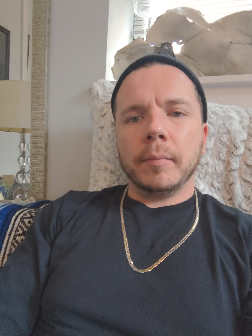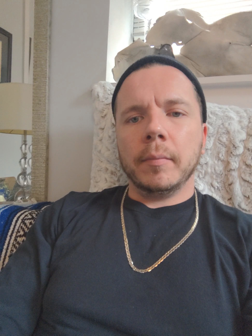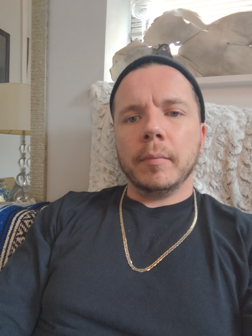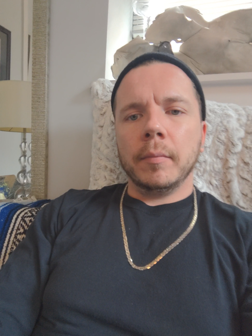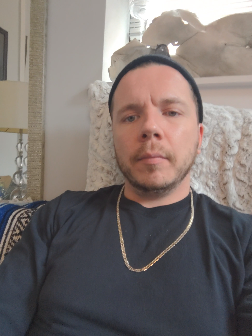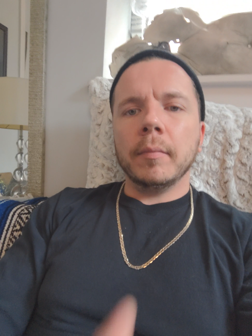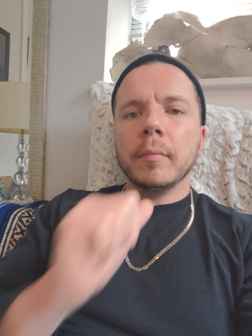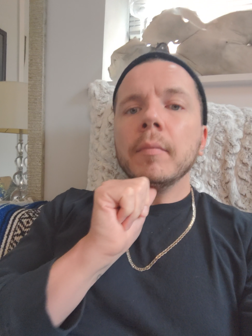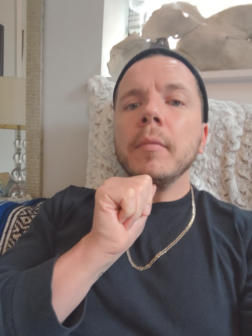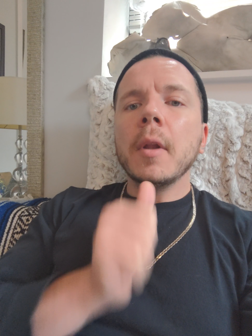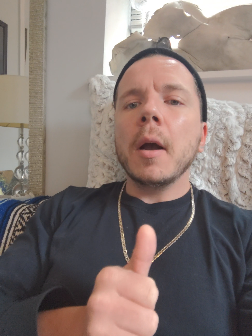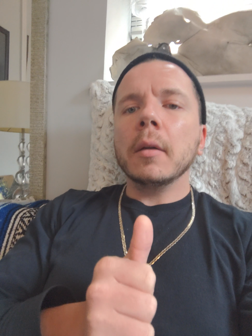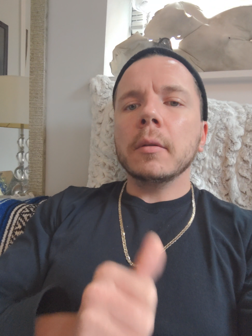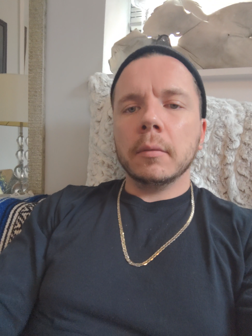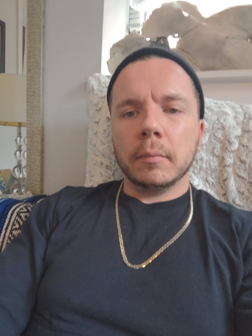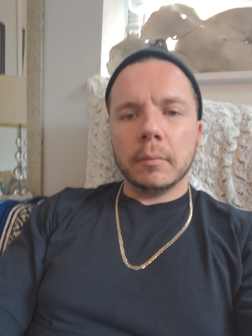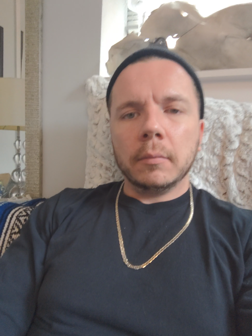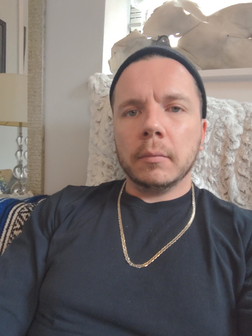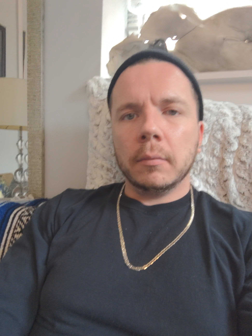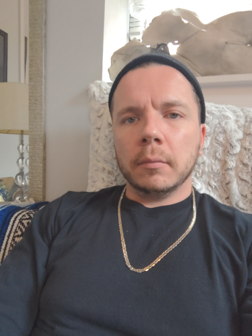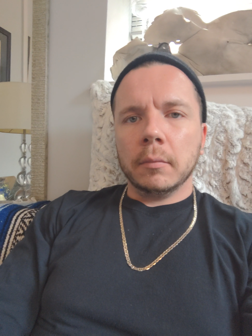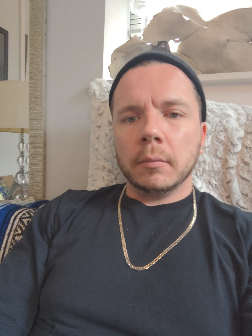not